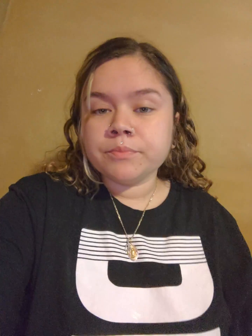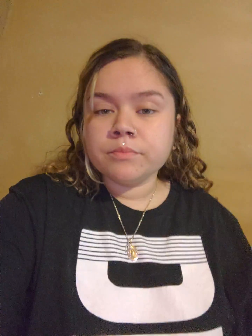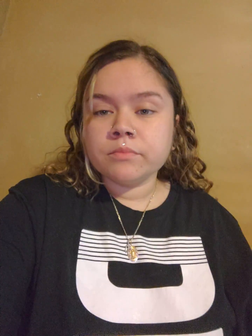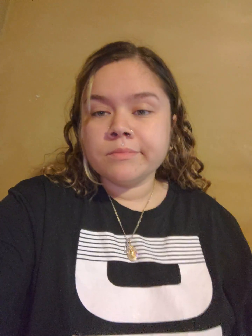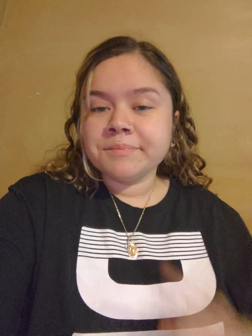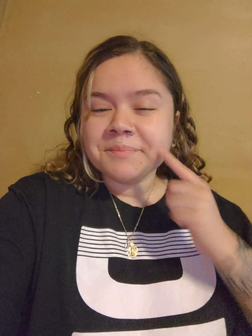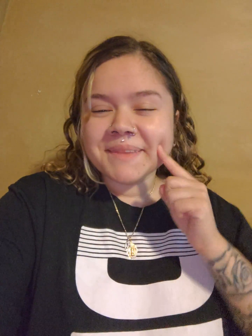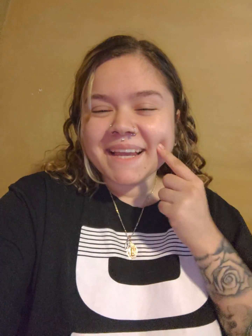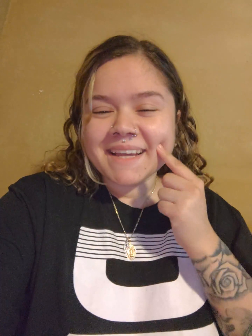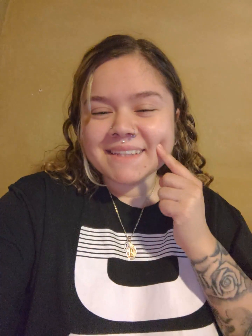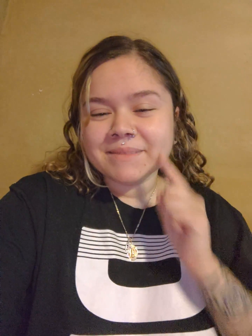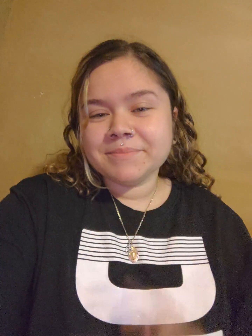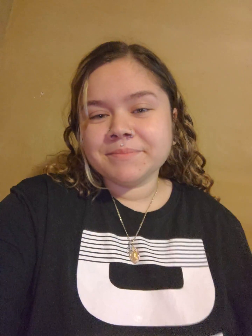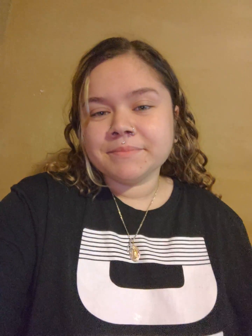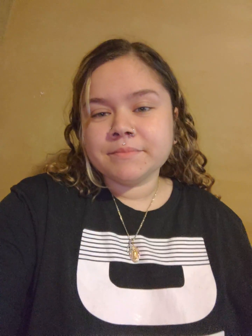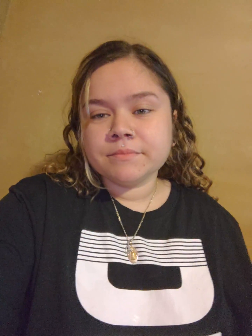candy